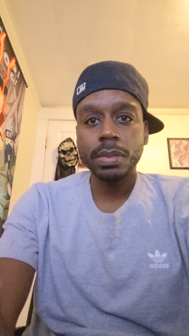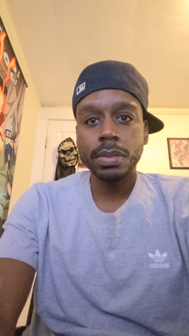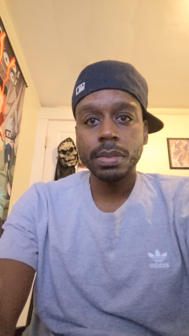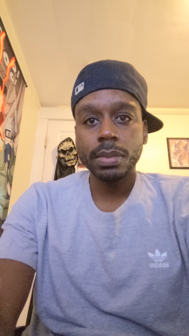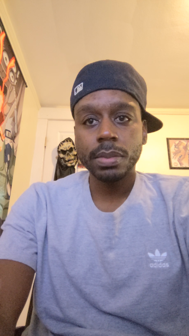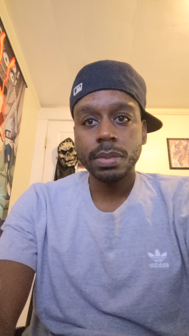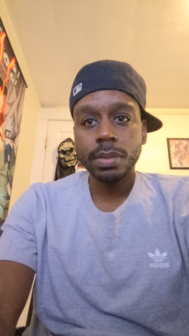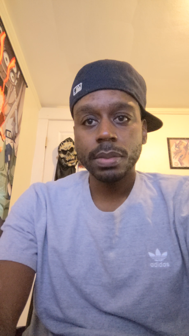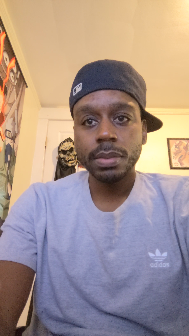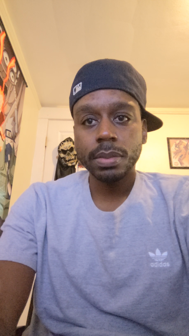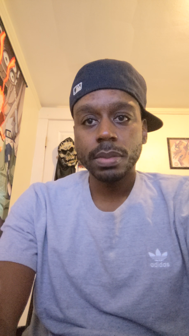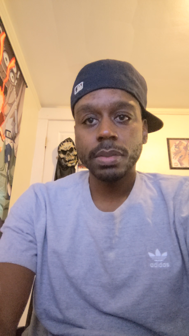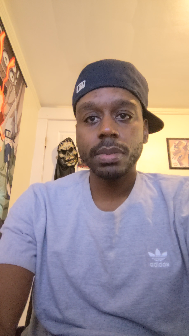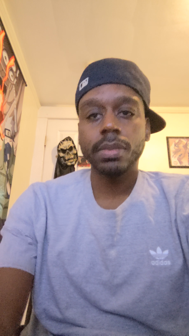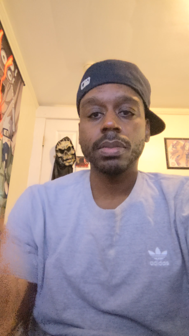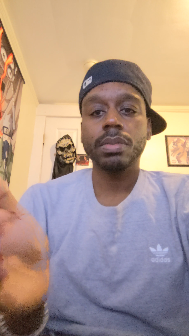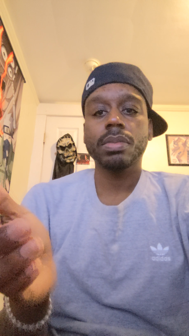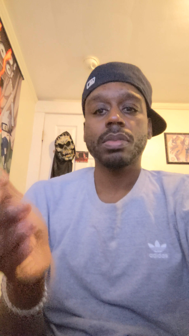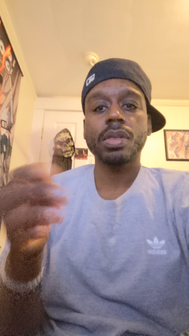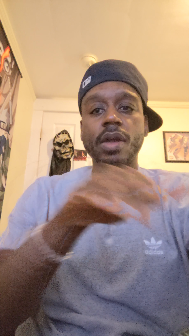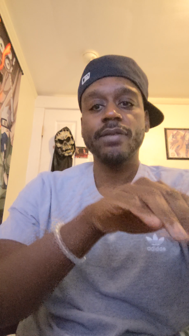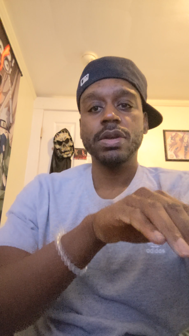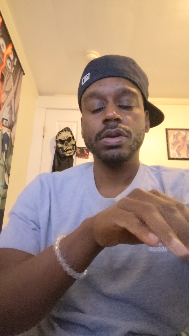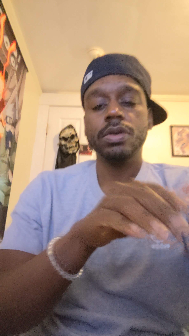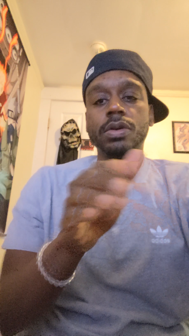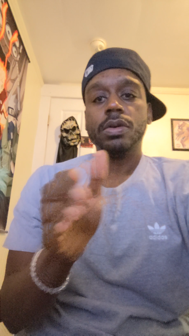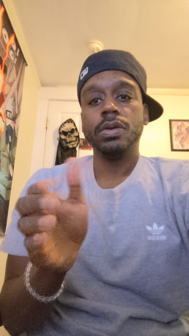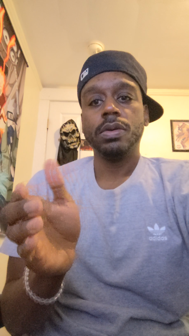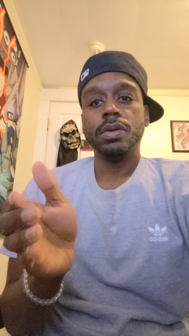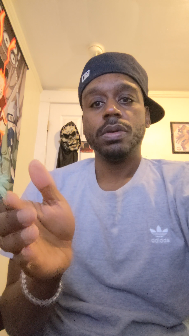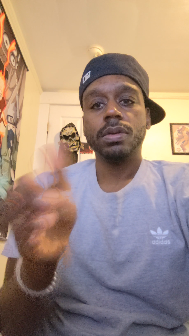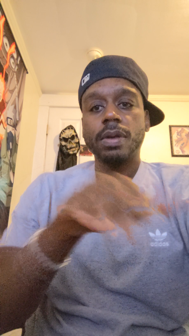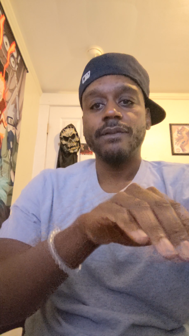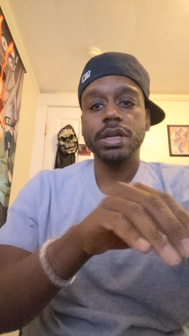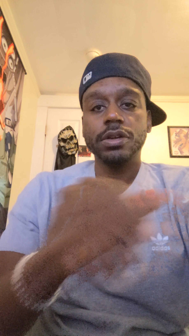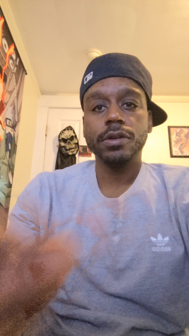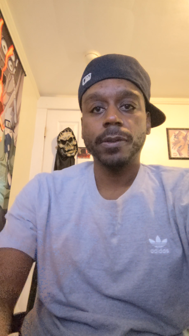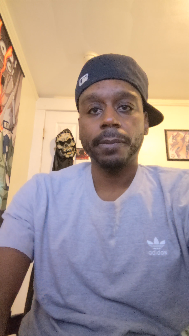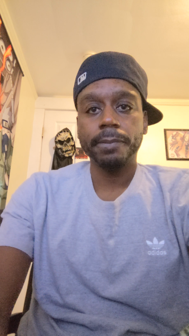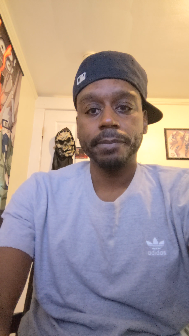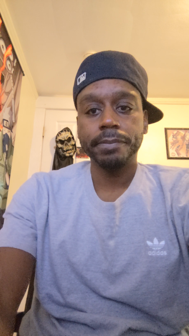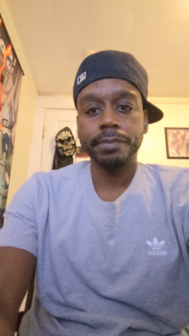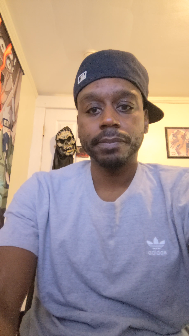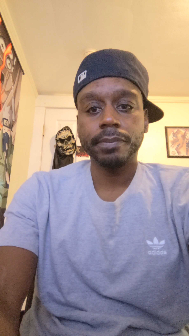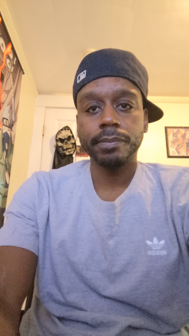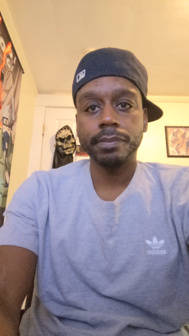cover